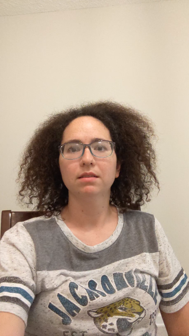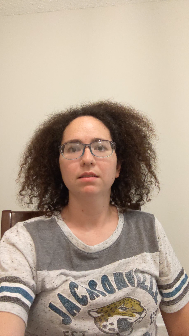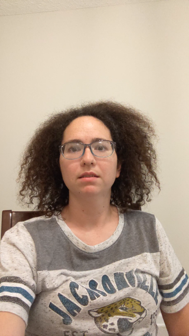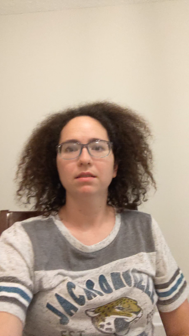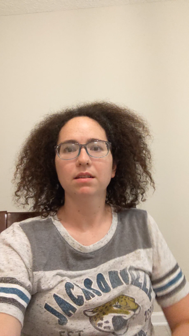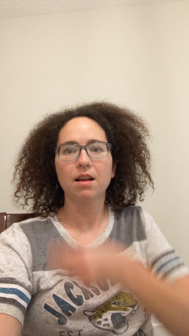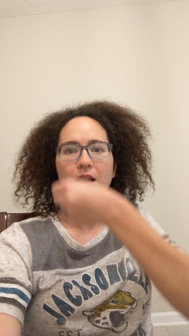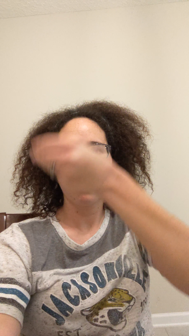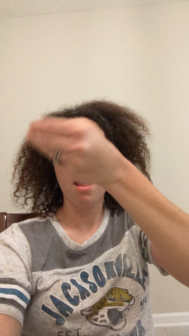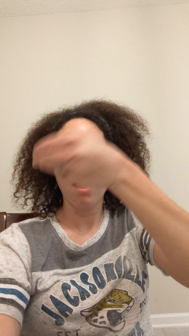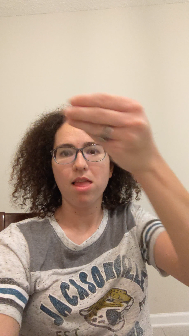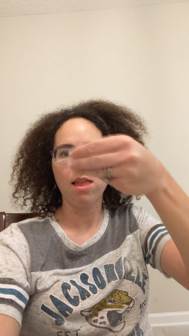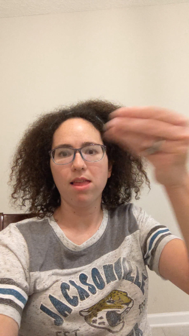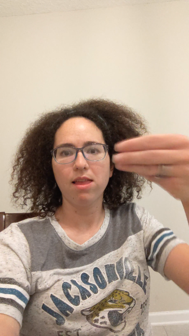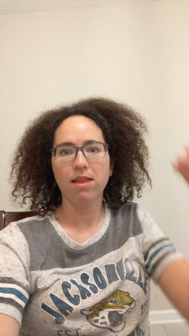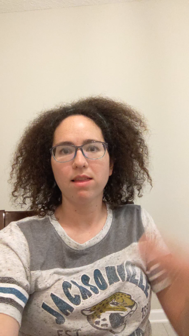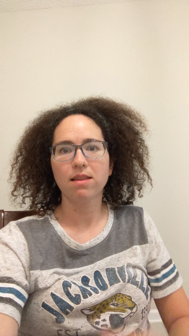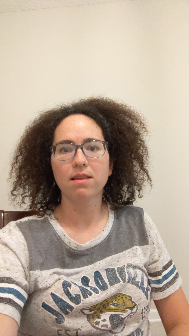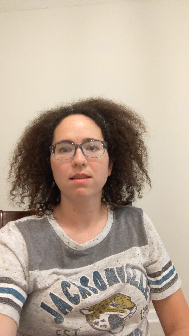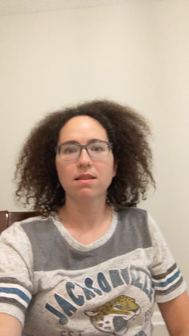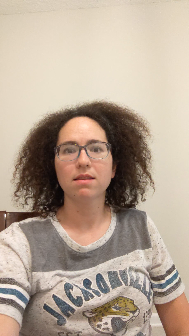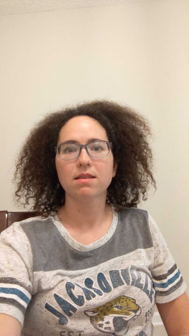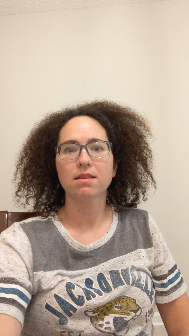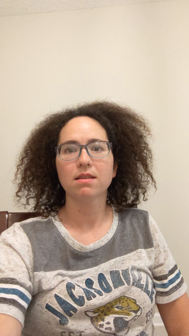shopping